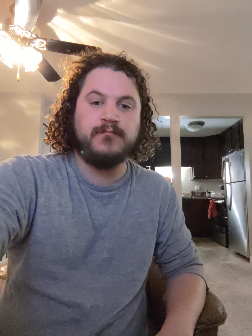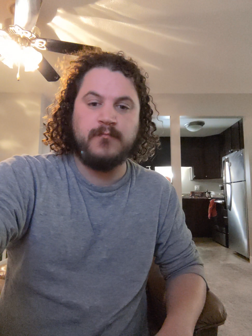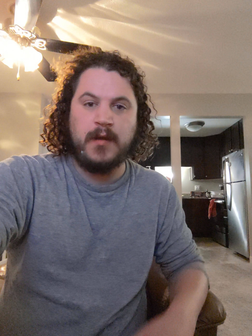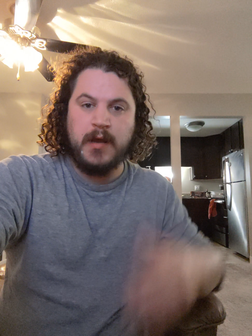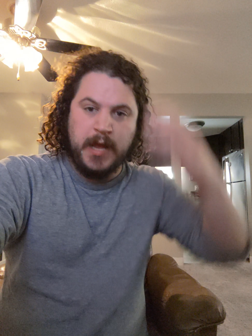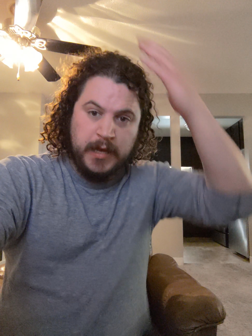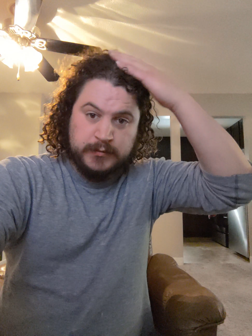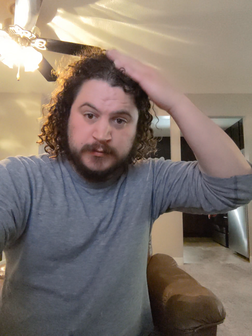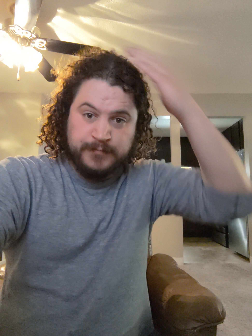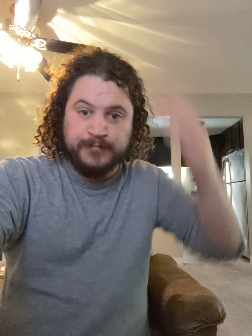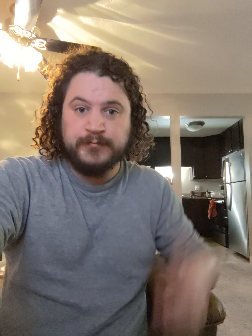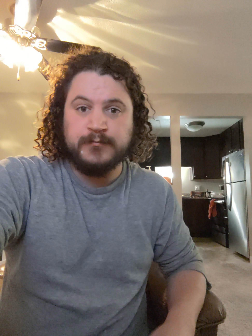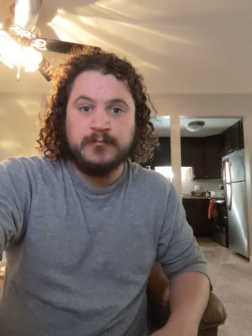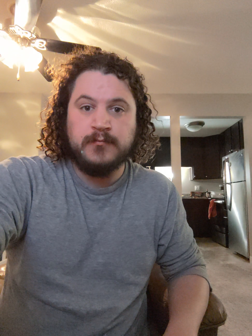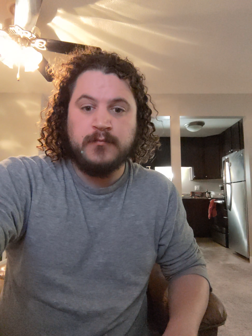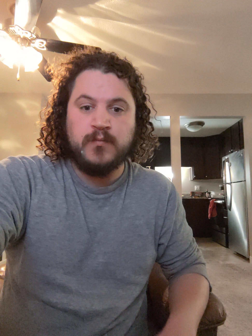hat